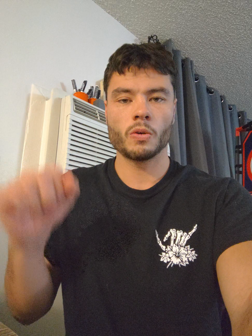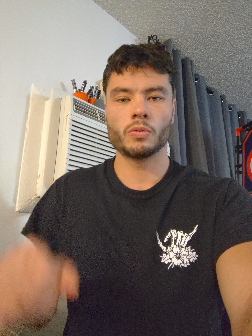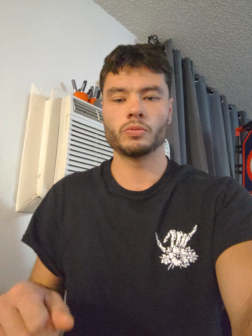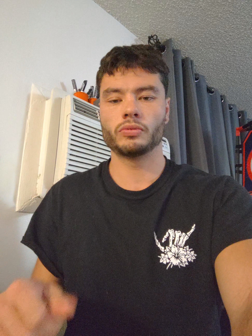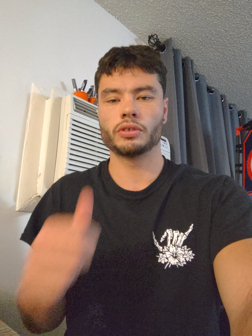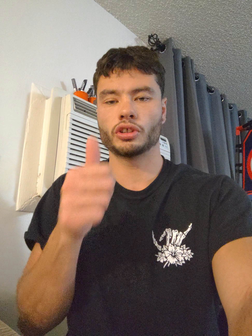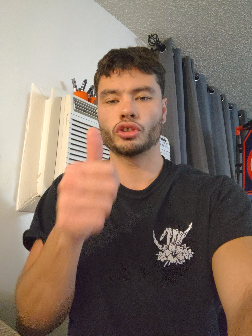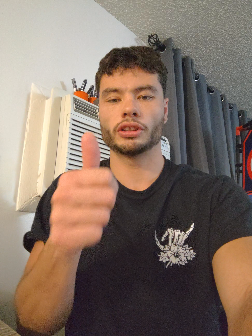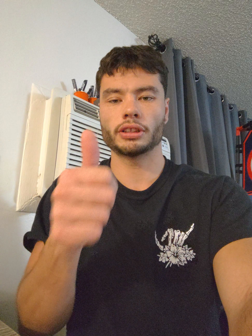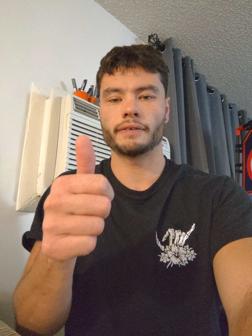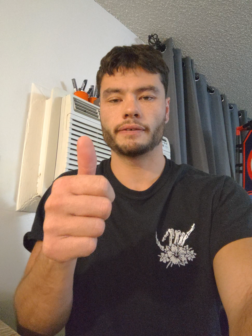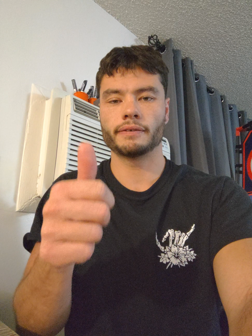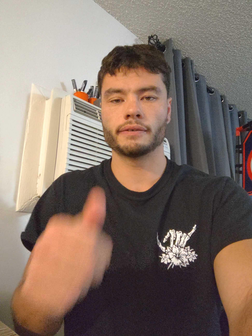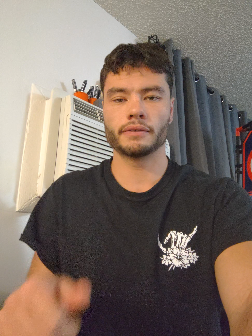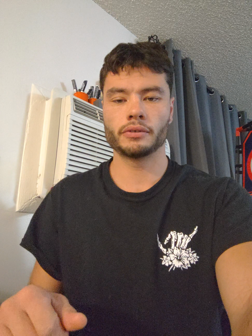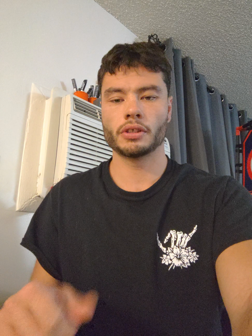yourself